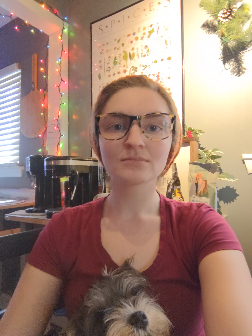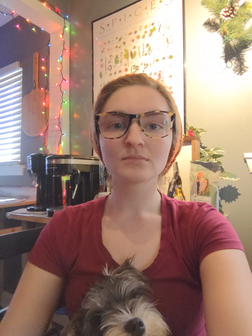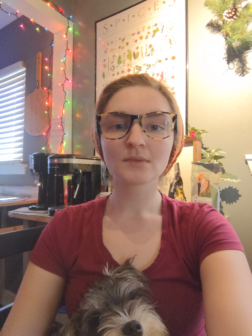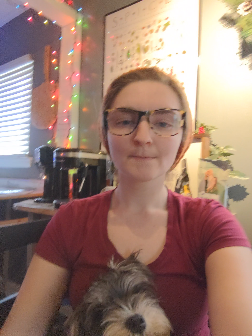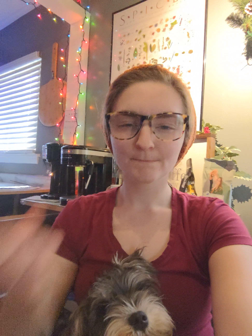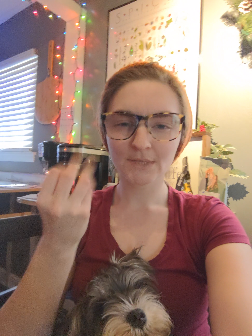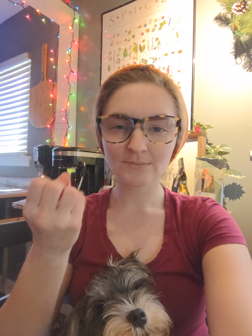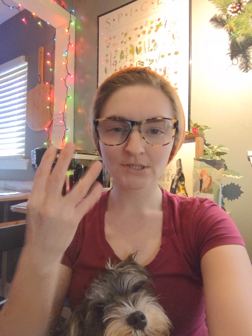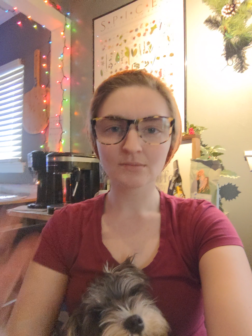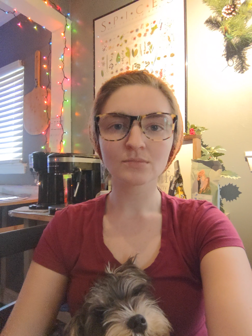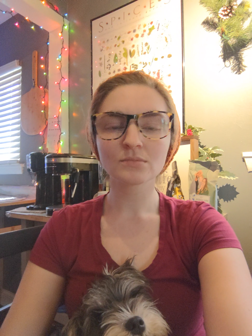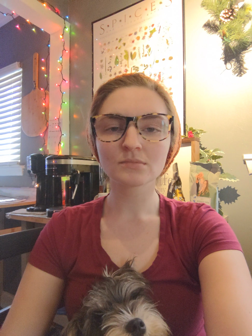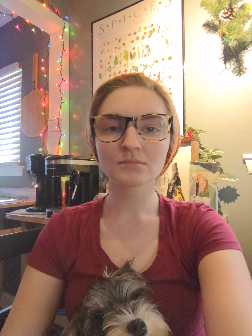many